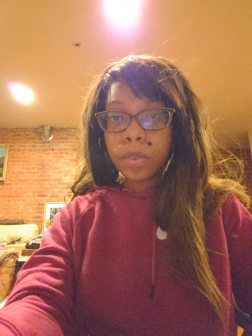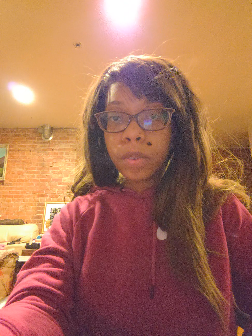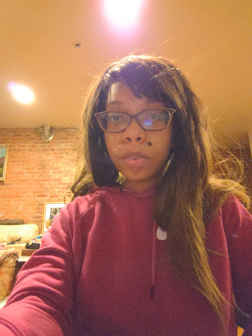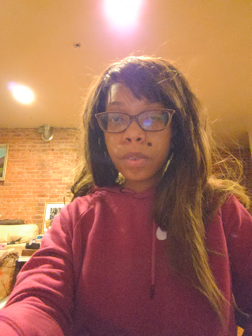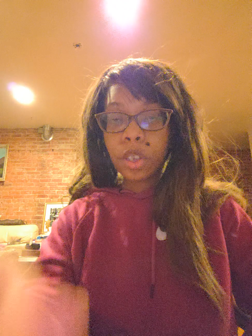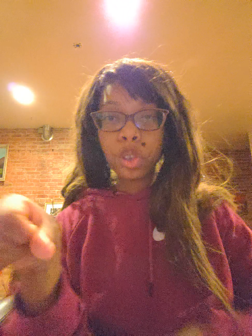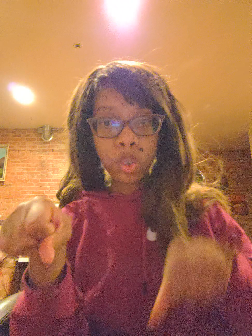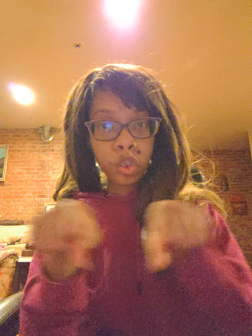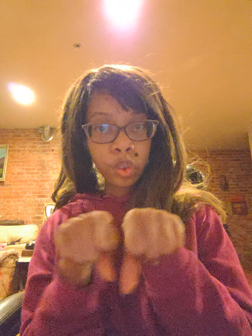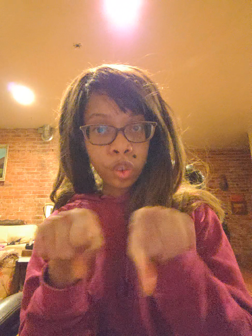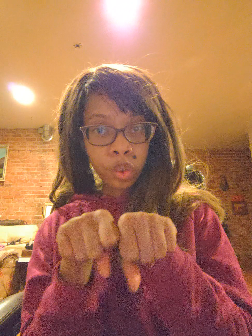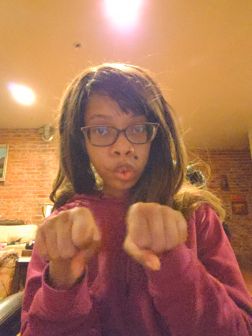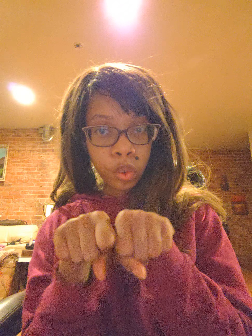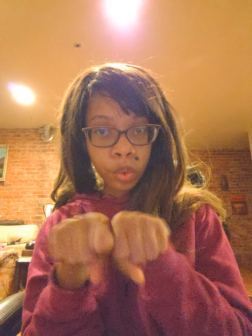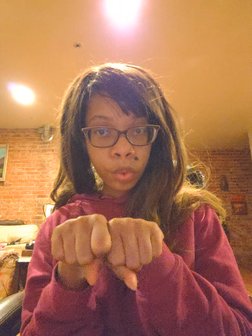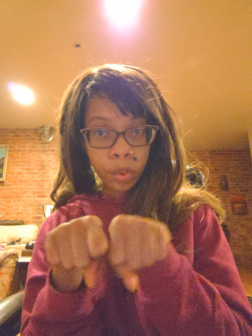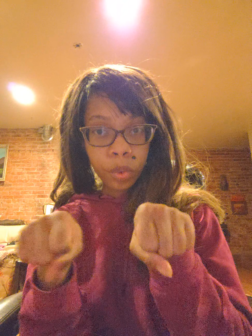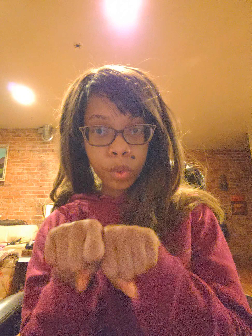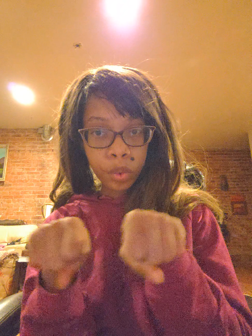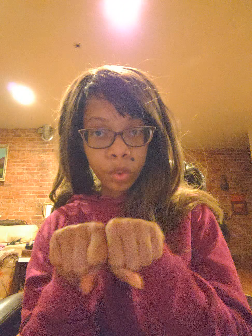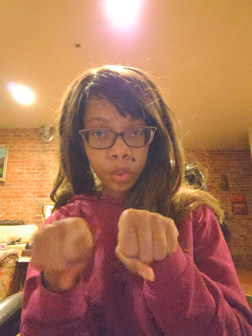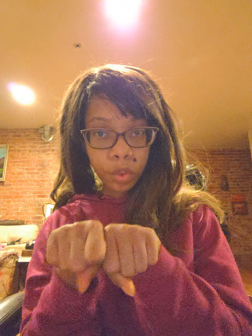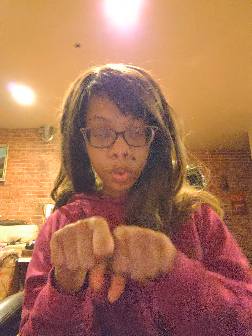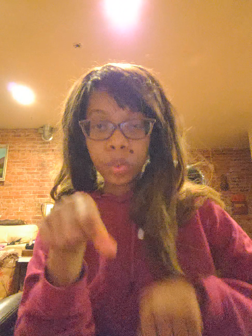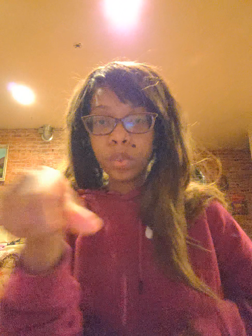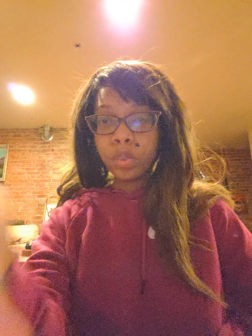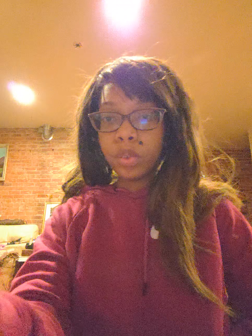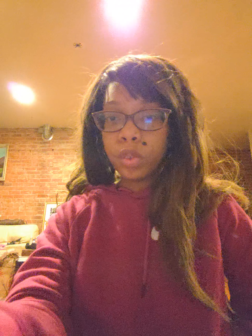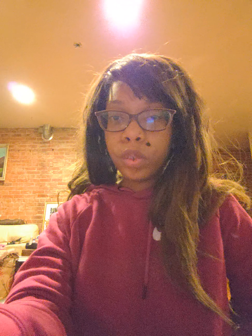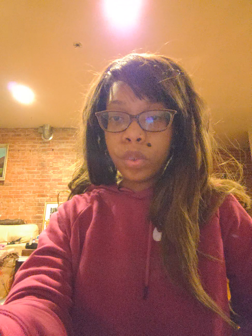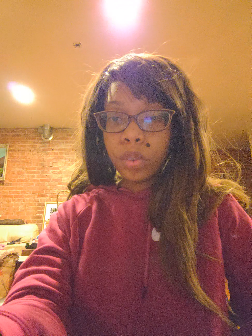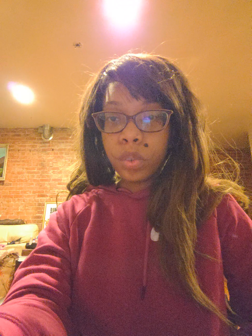shoe